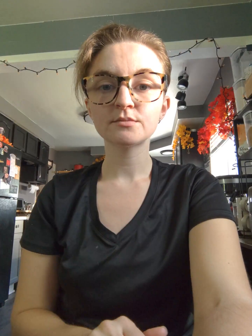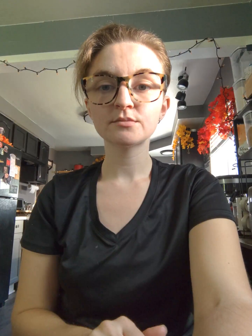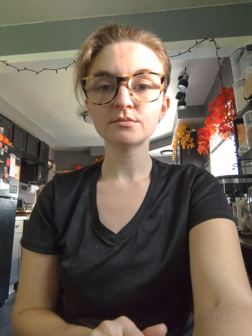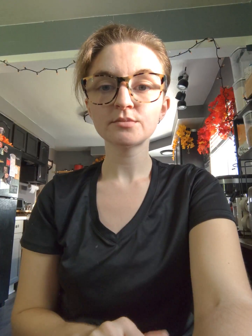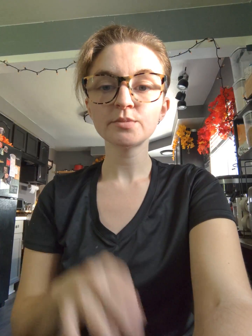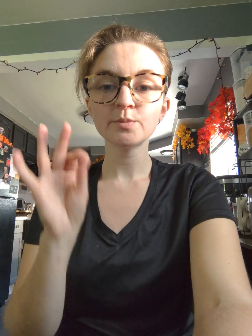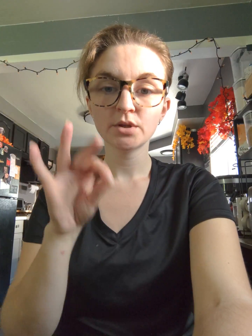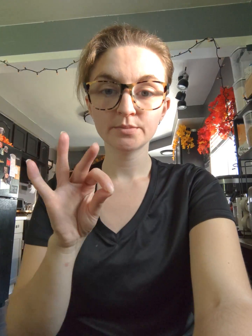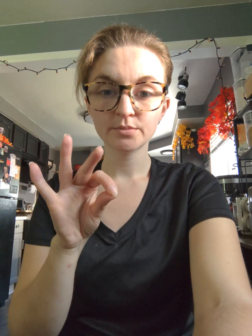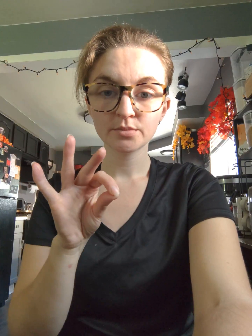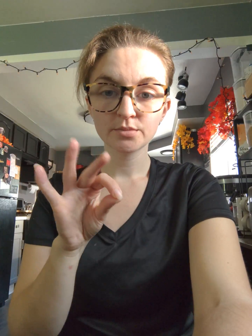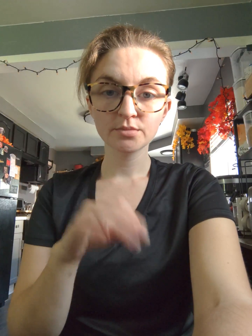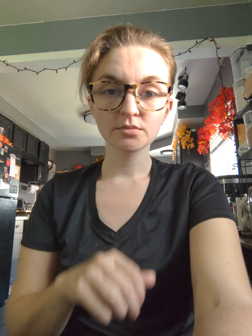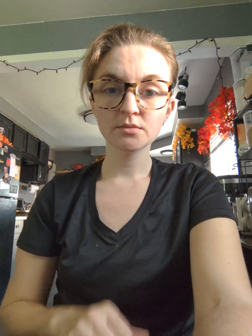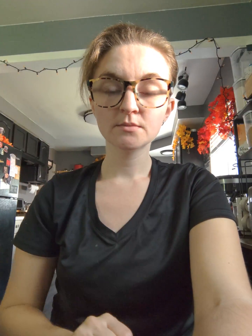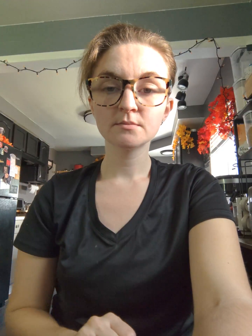fit